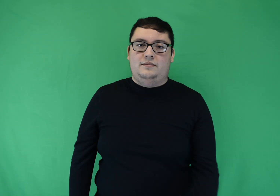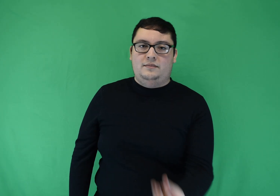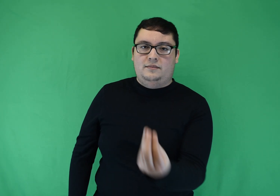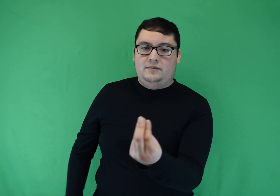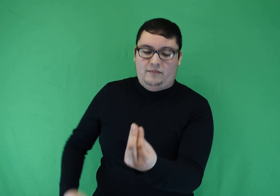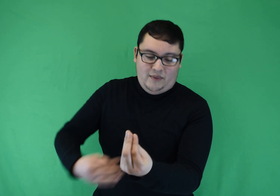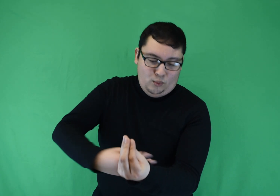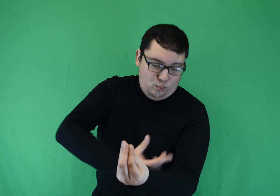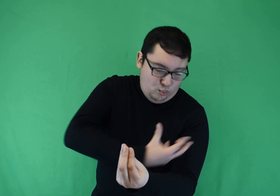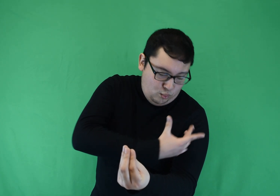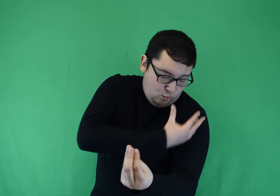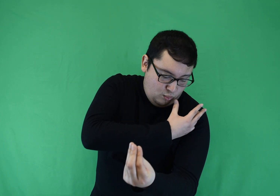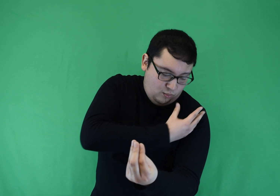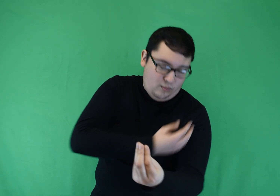deslizar en cuerpo